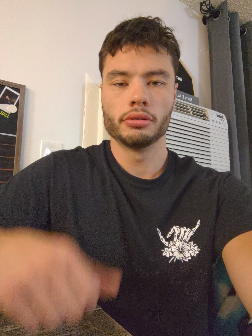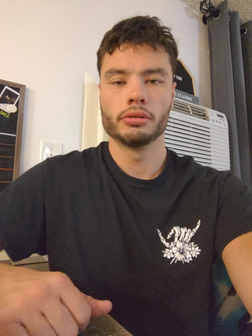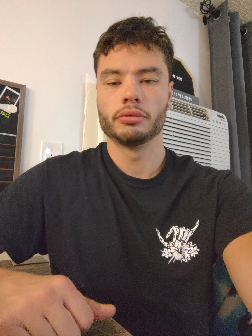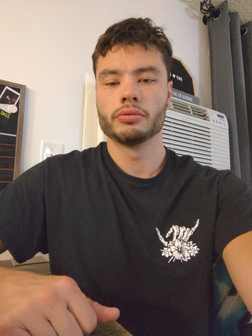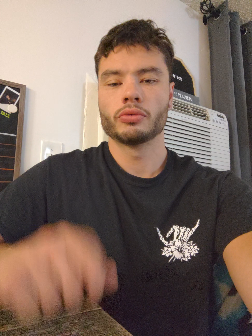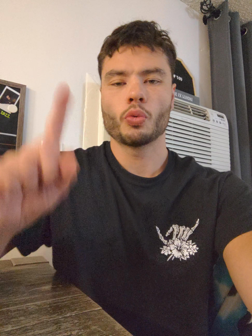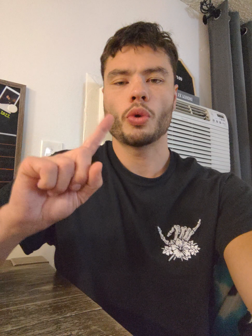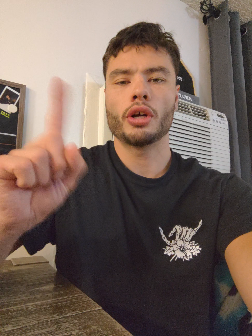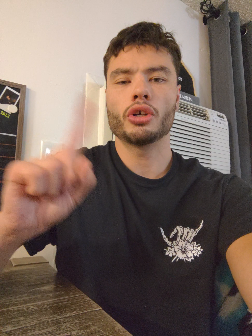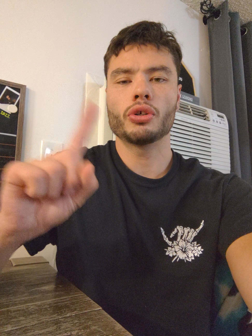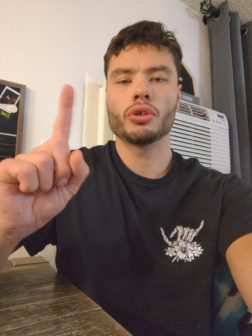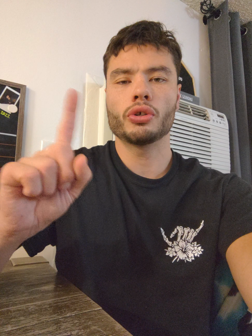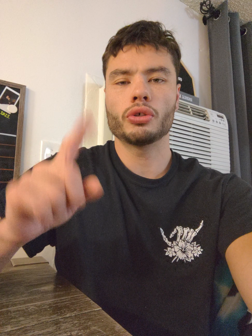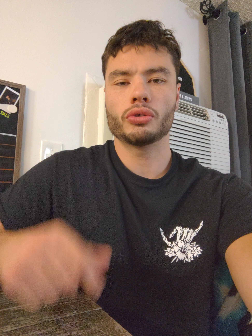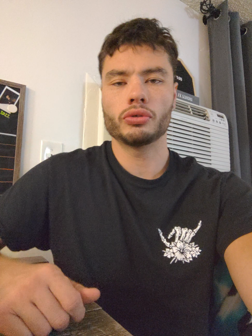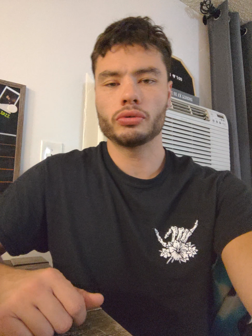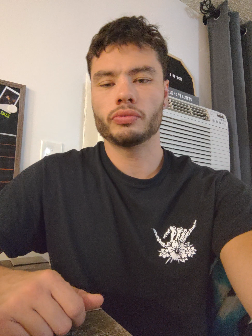where